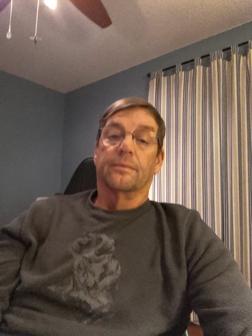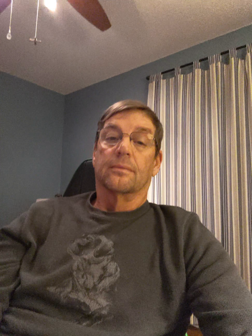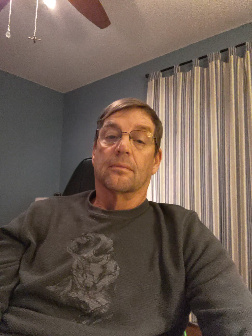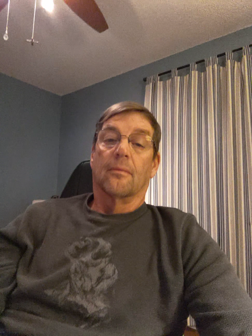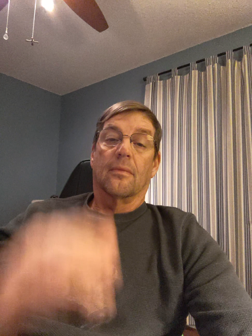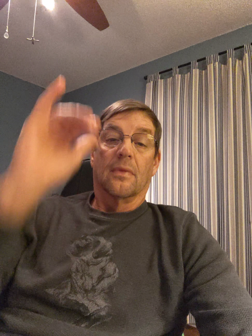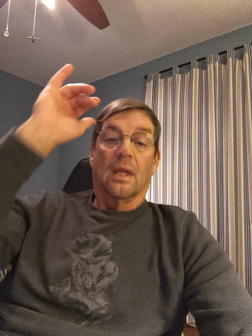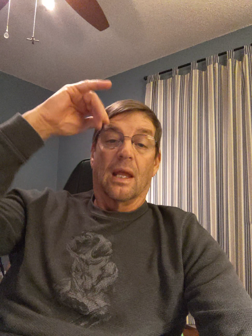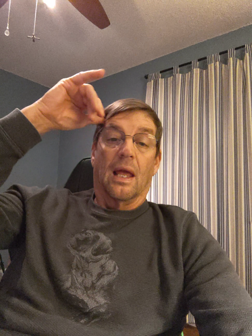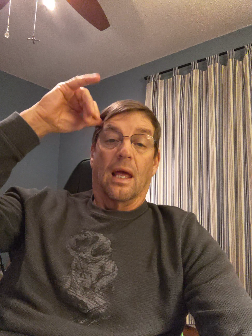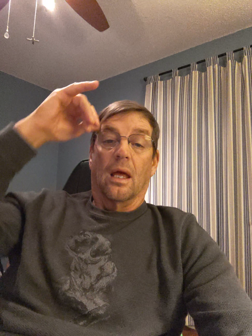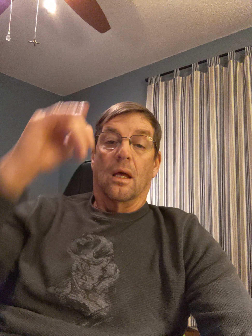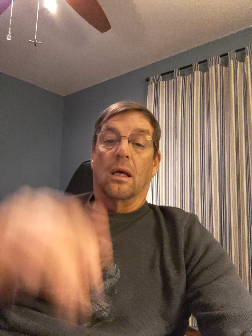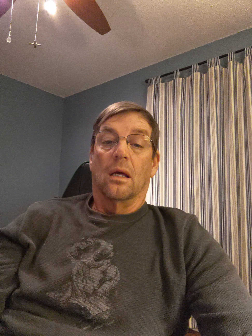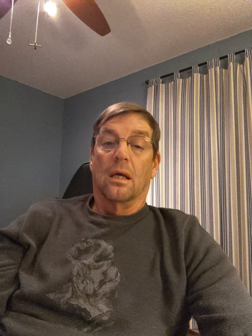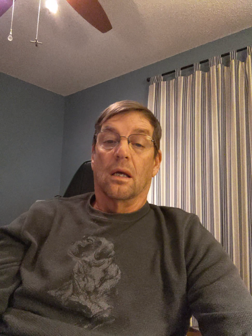cow